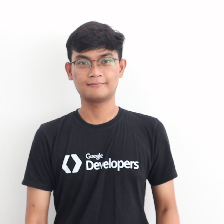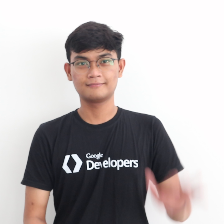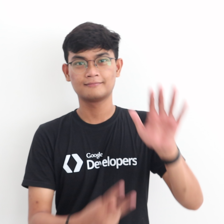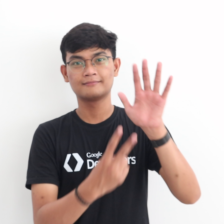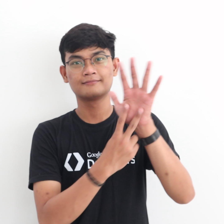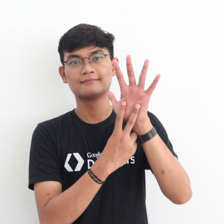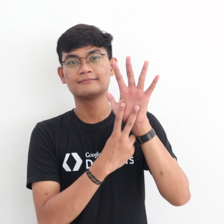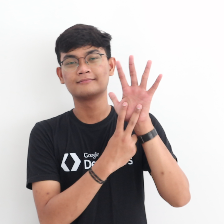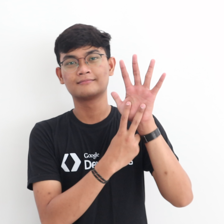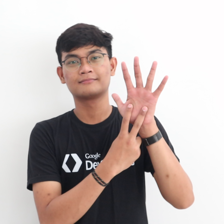N